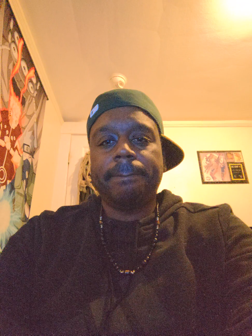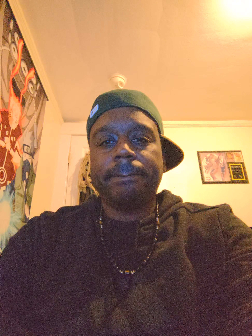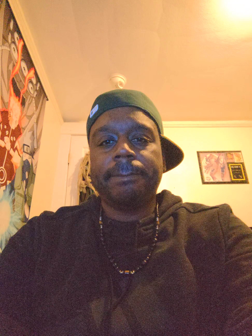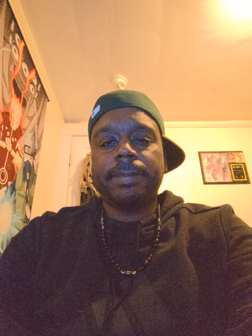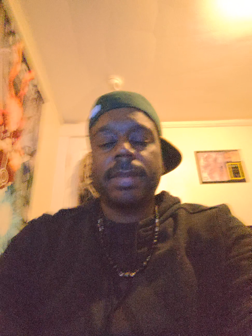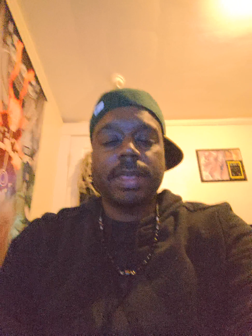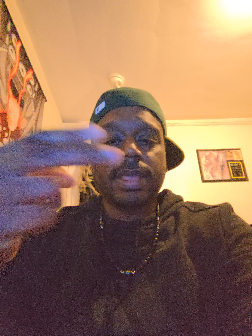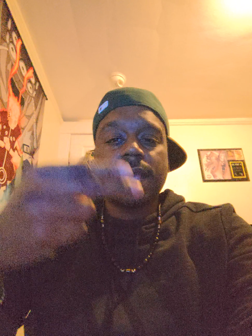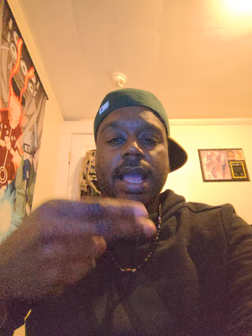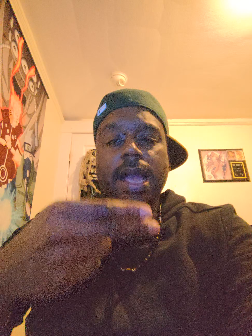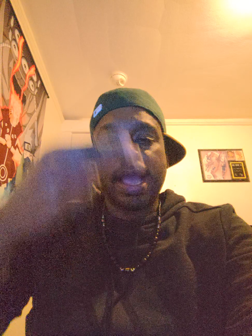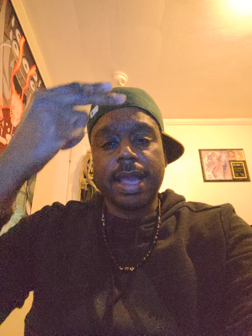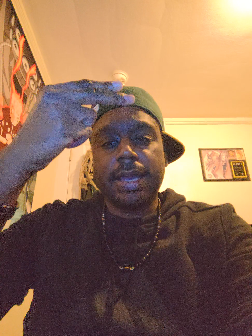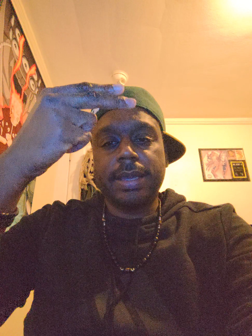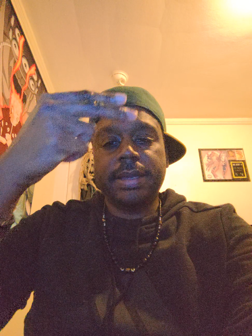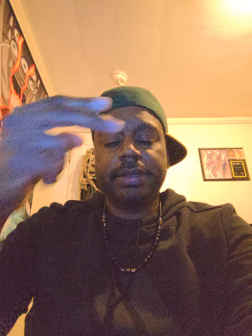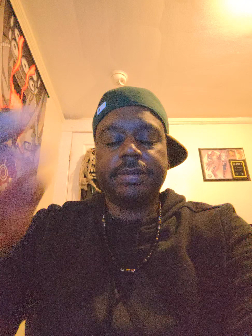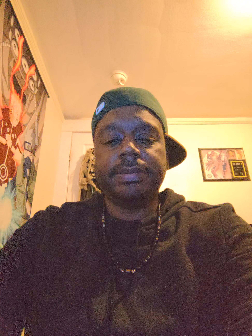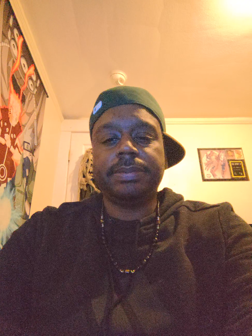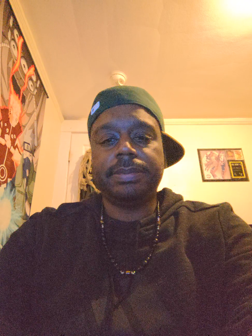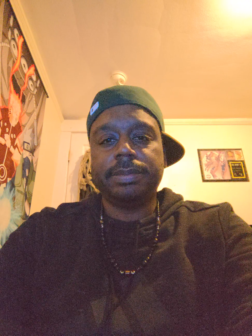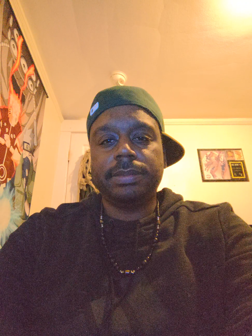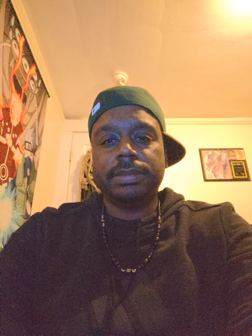high